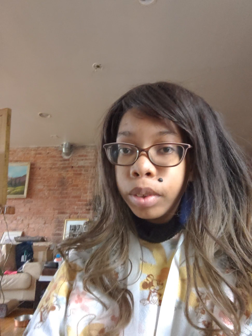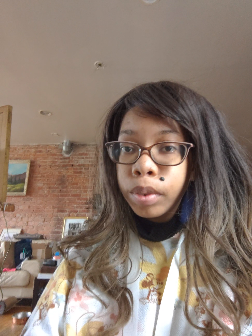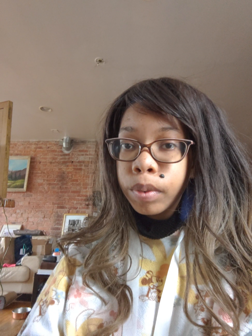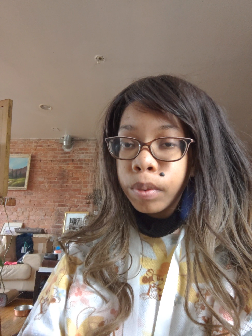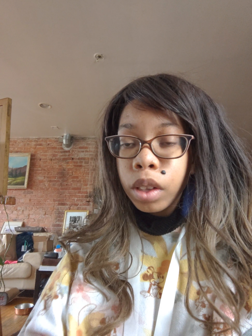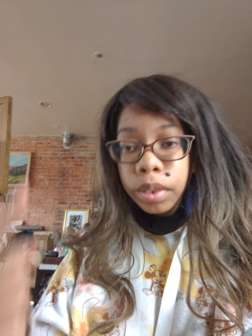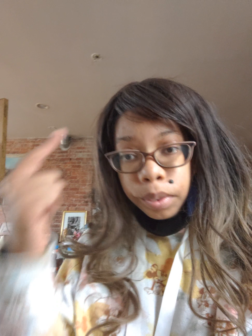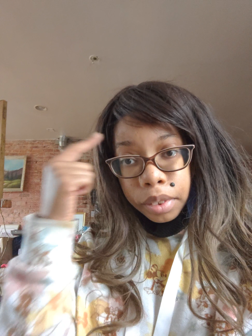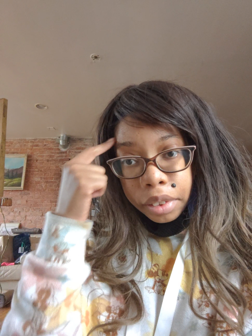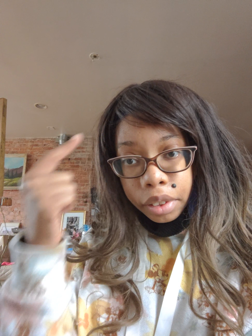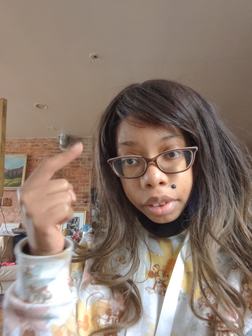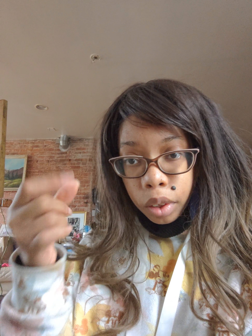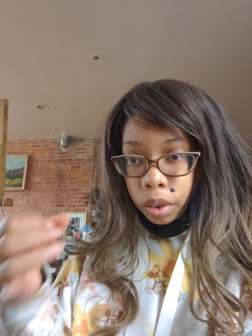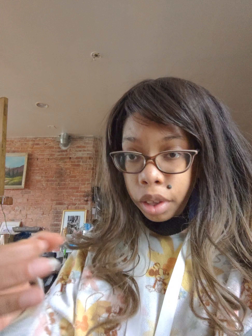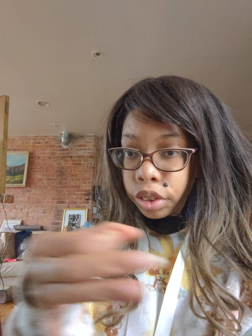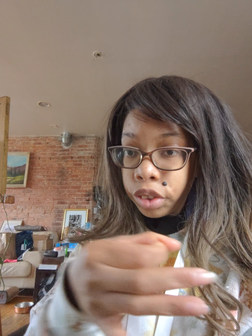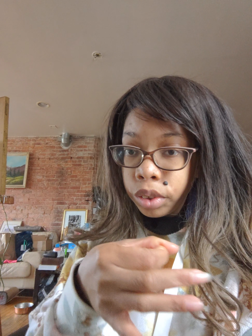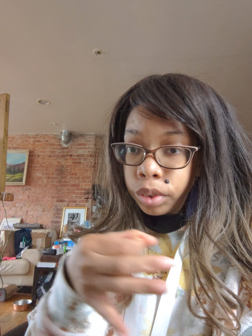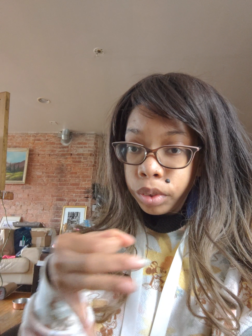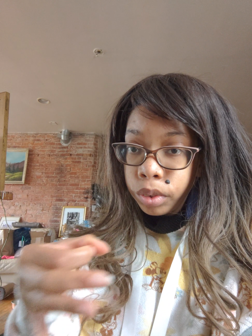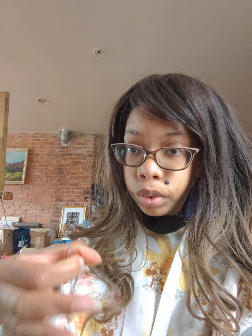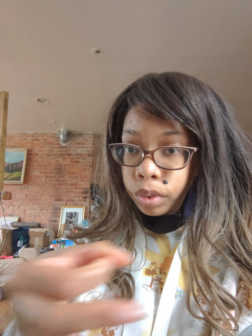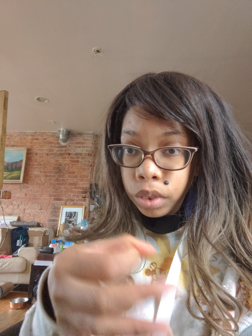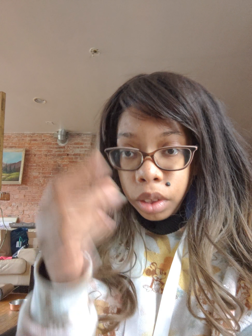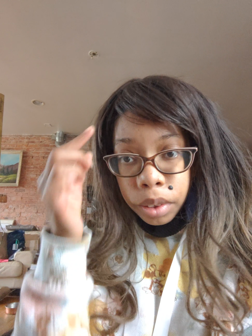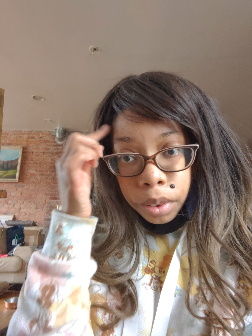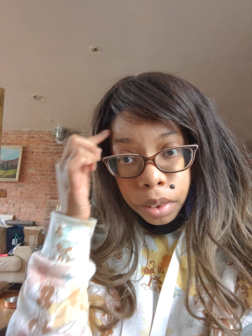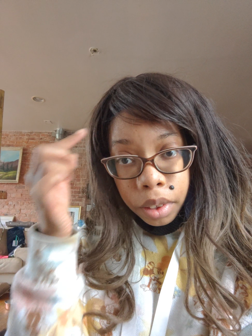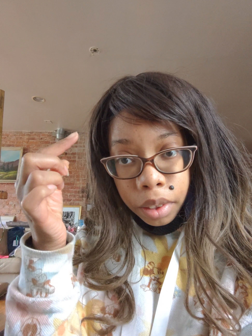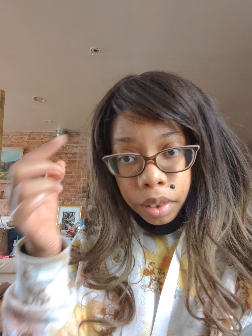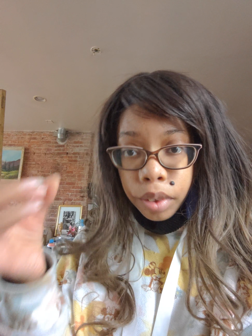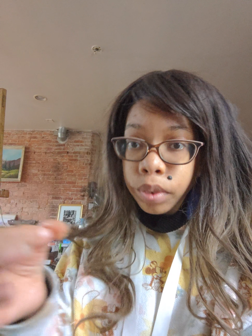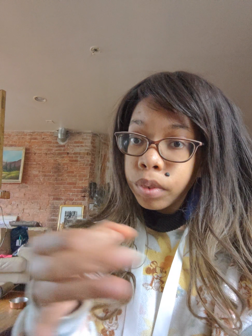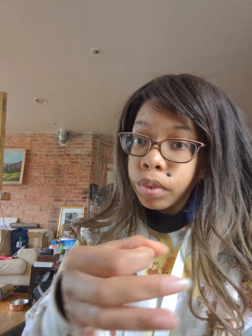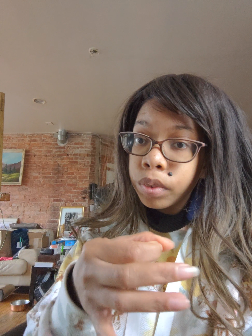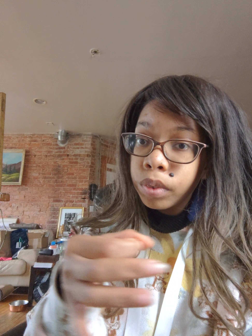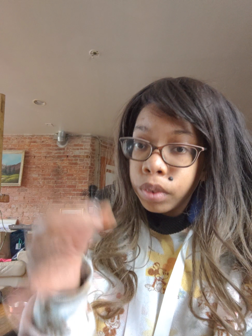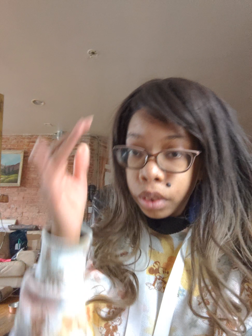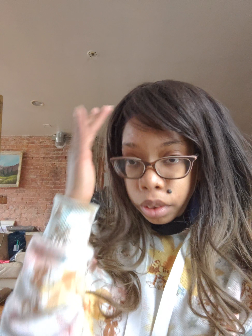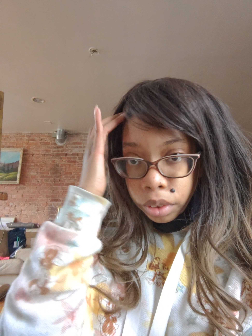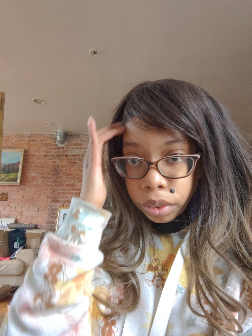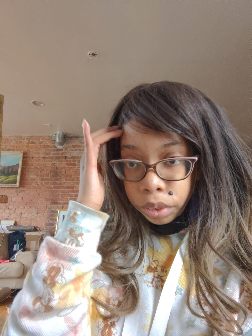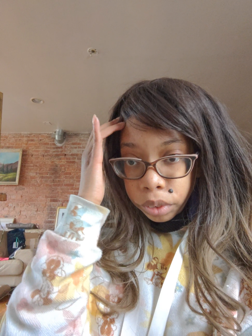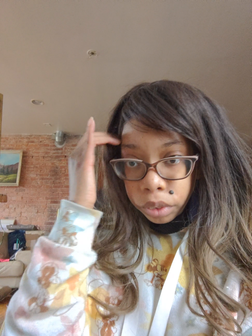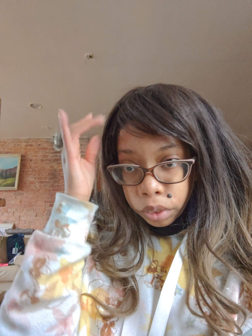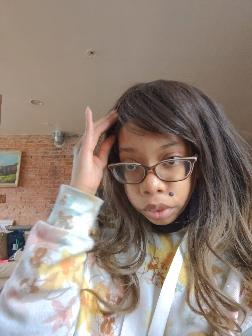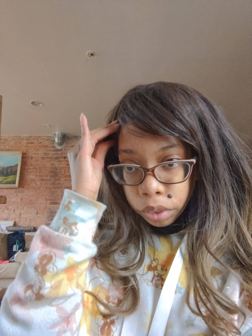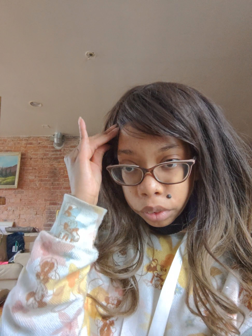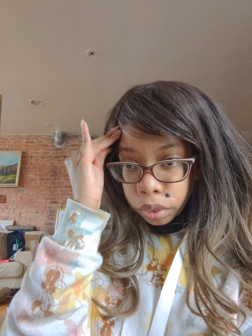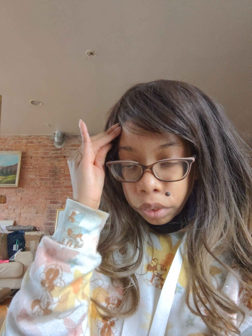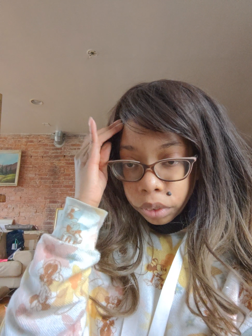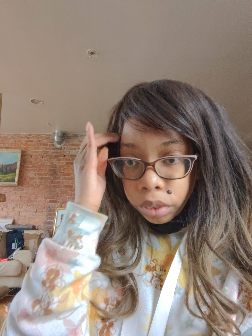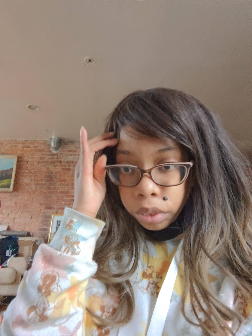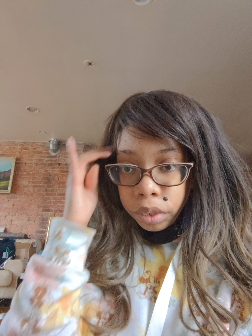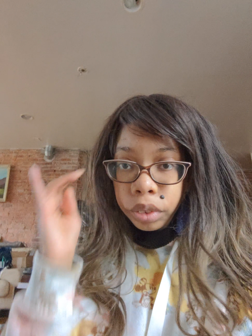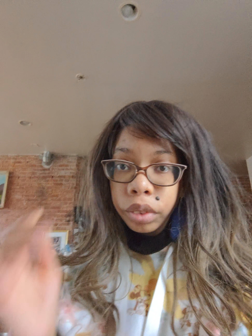penny